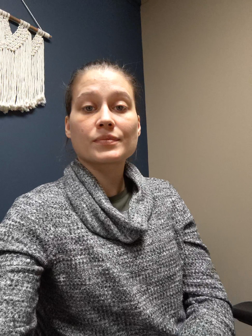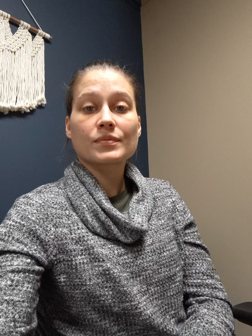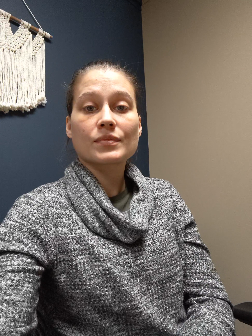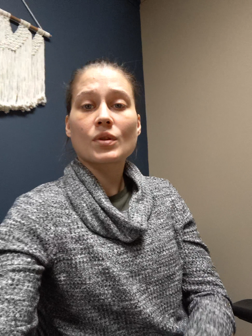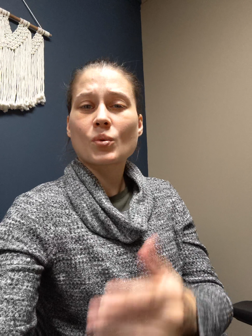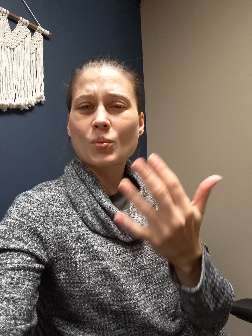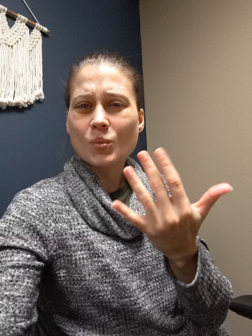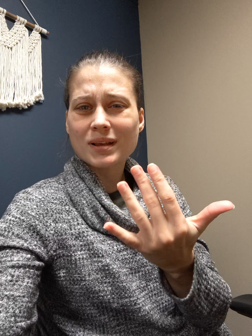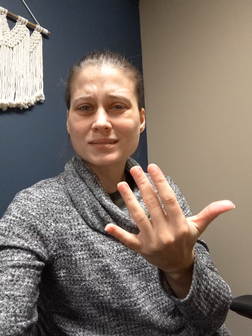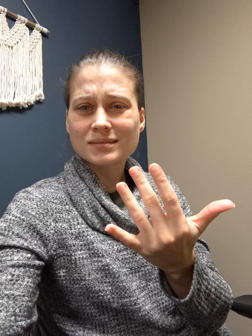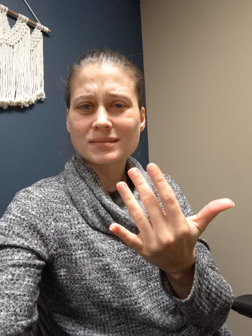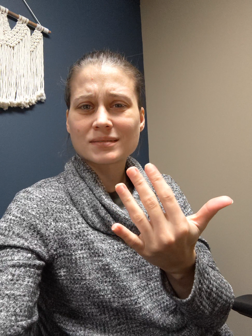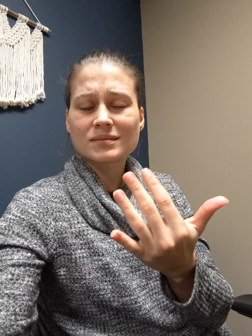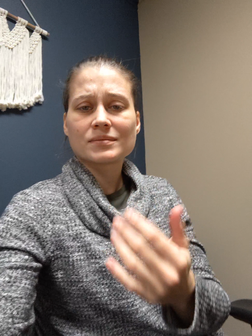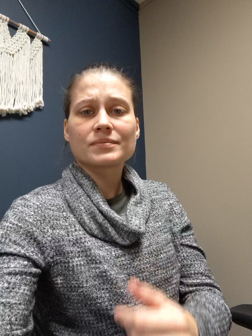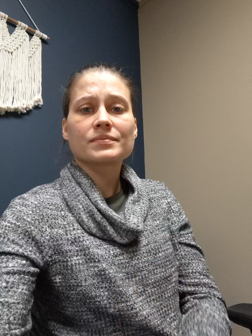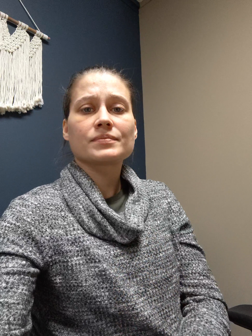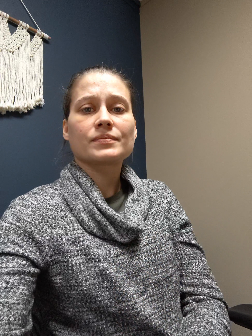wait